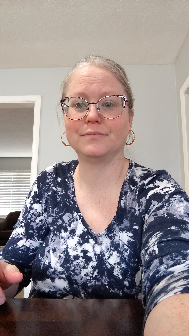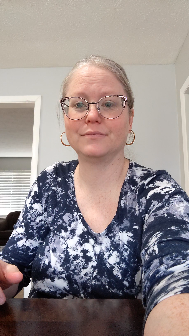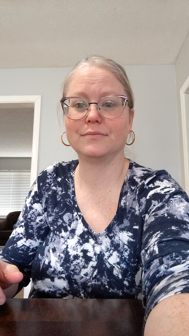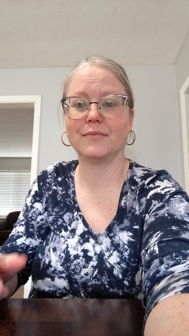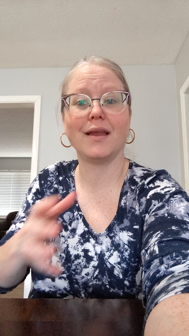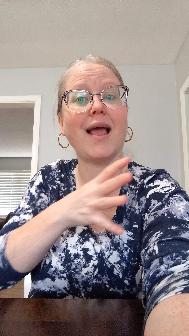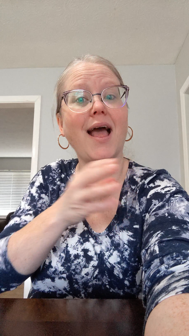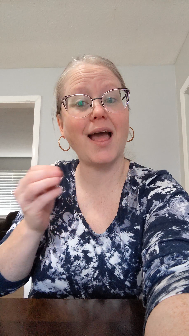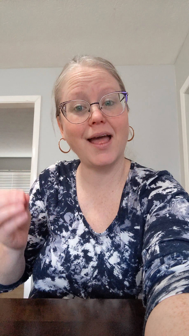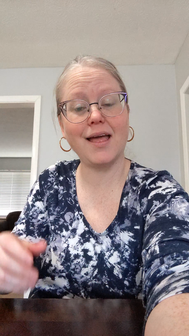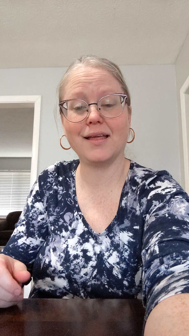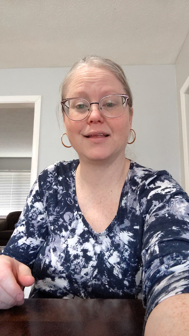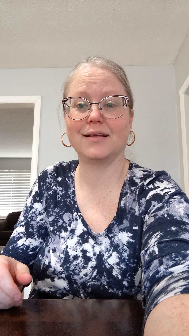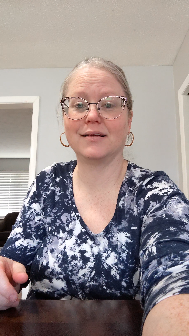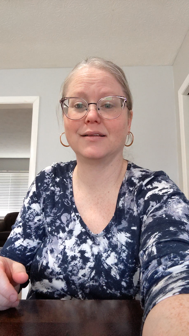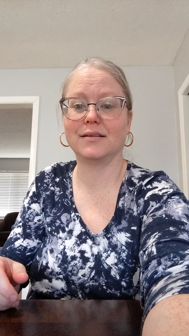and